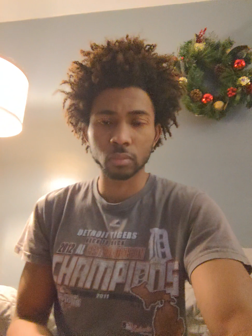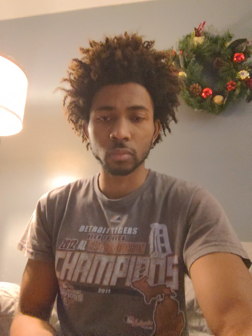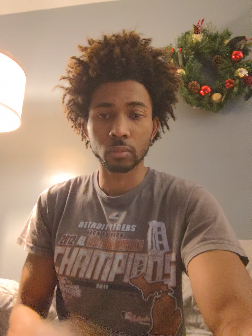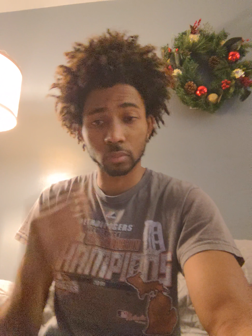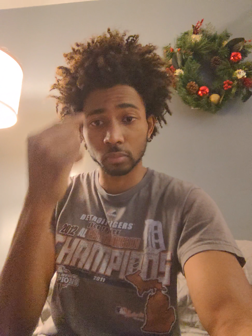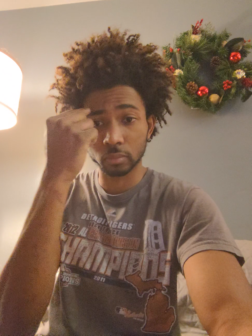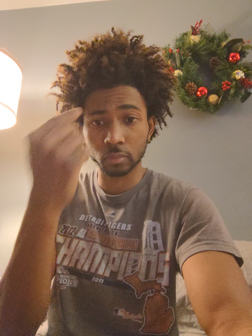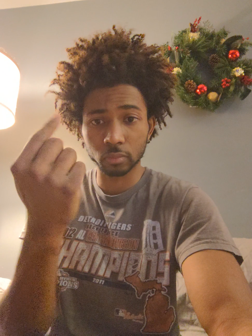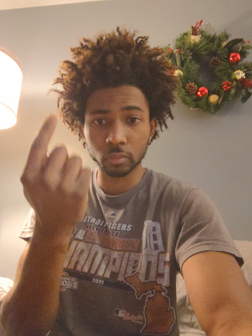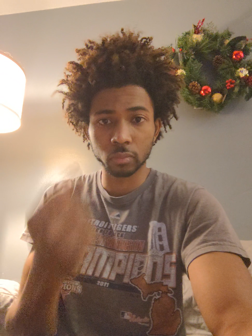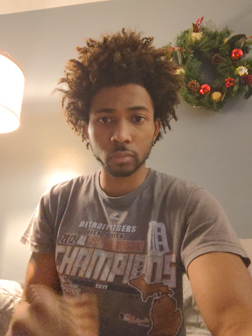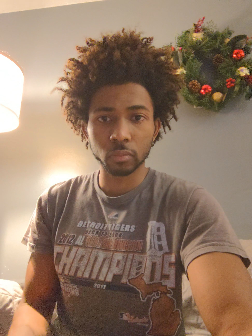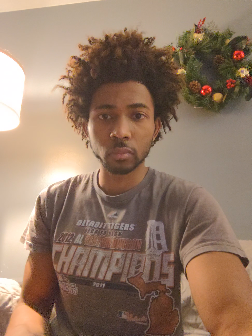penny